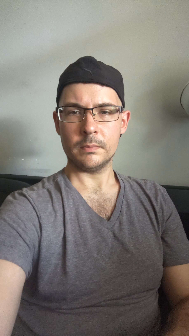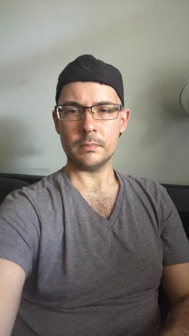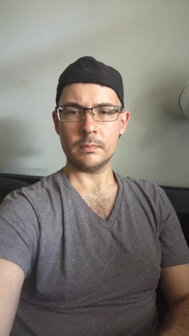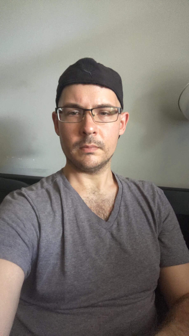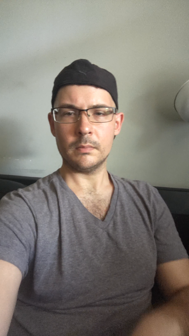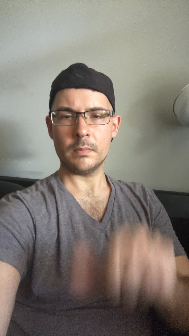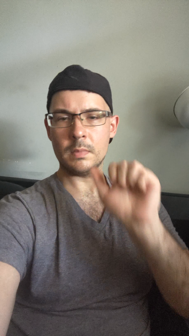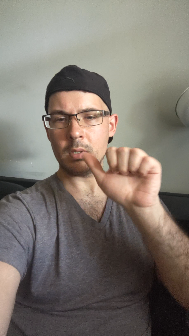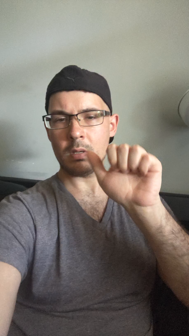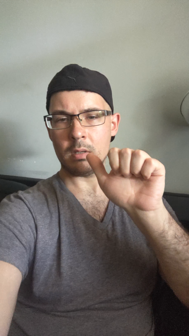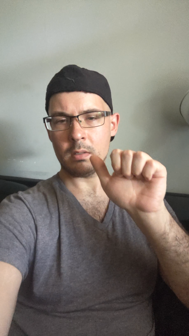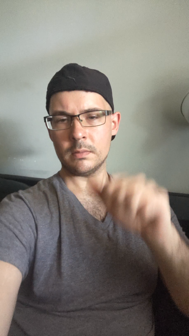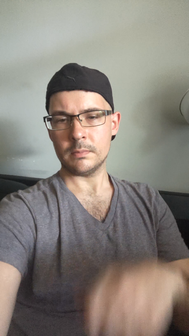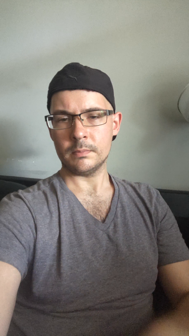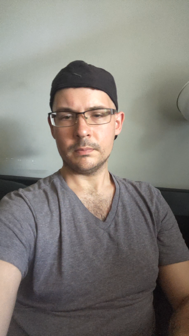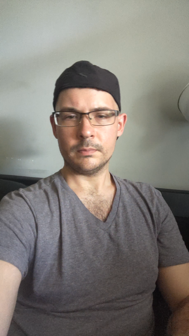knock